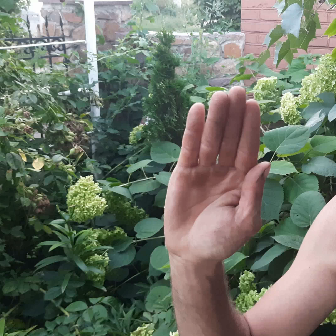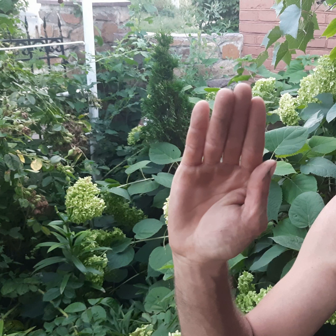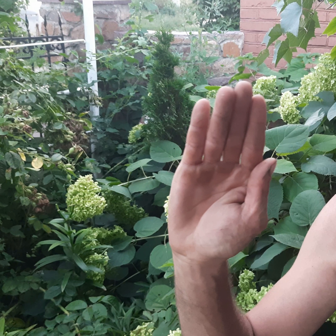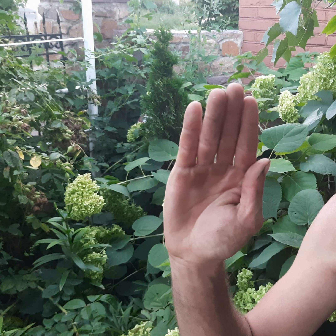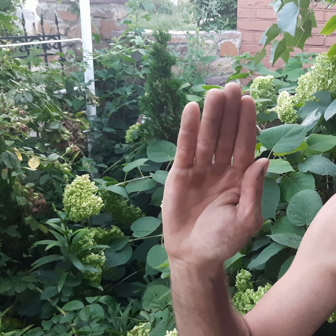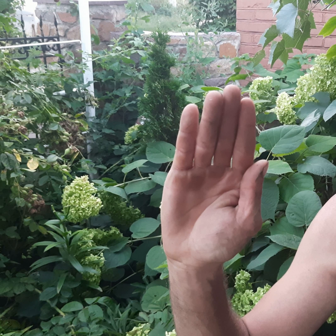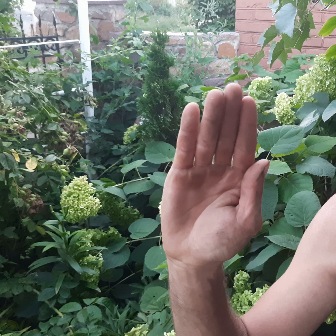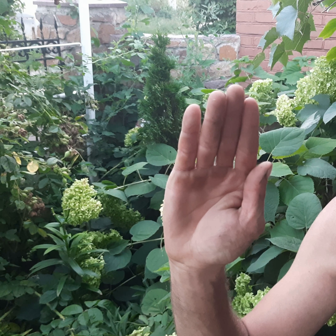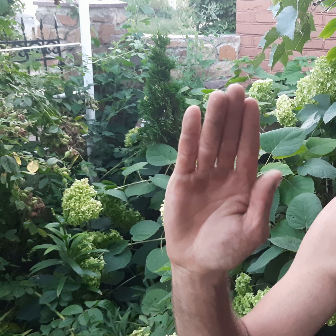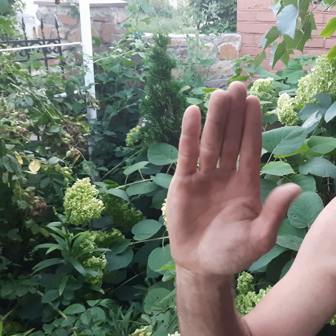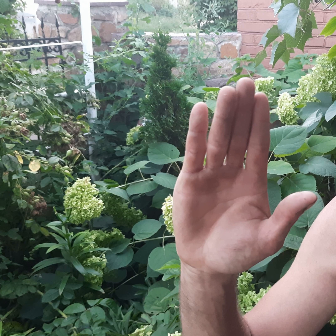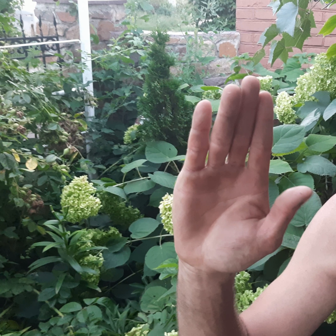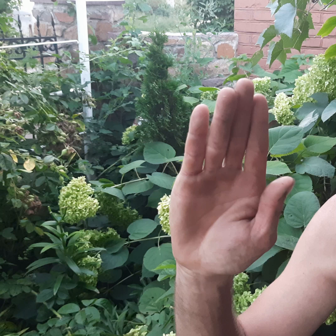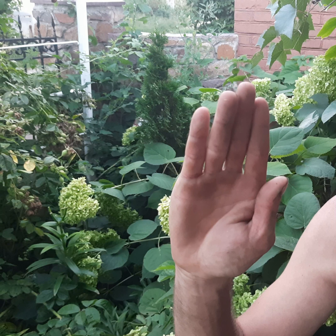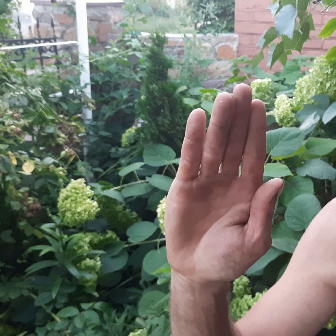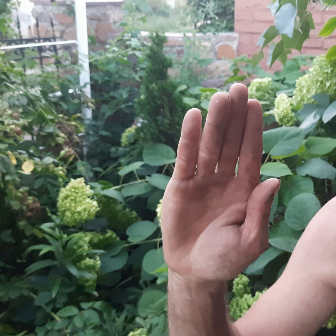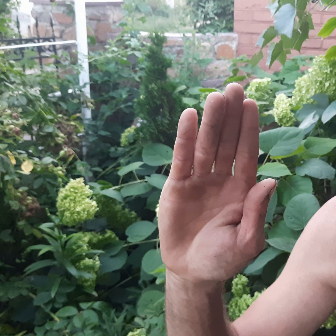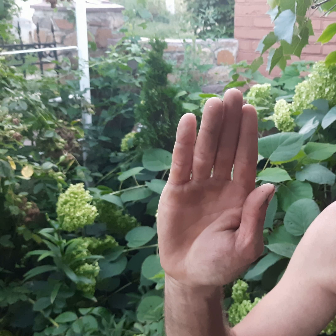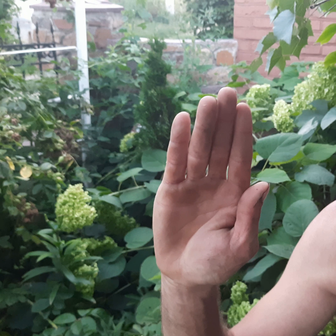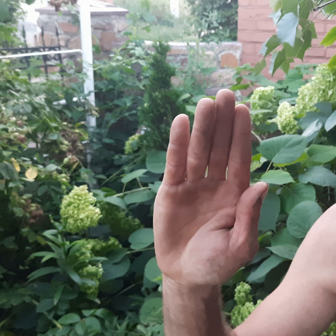В